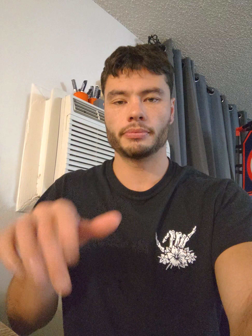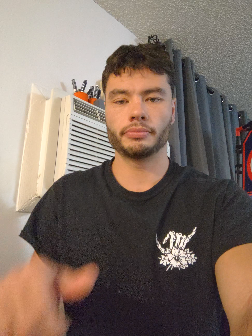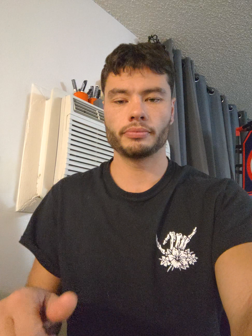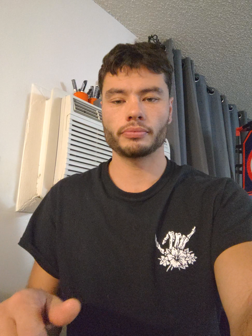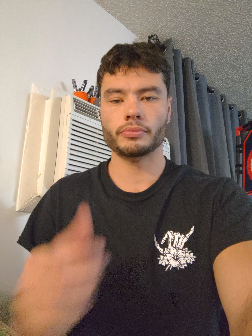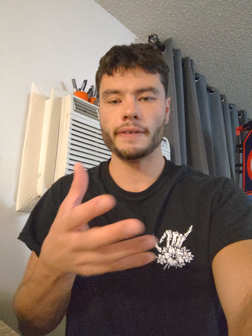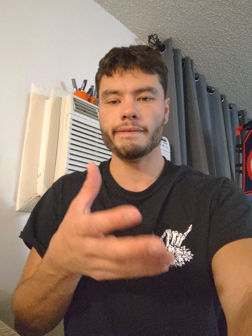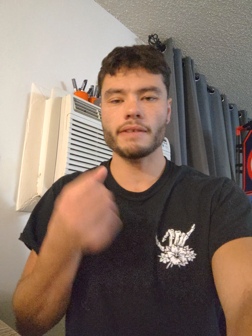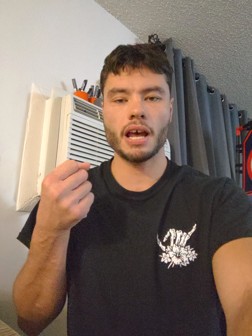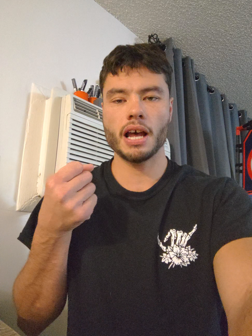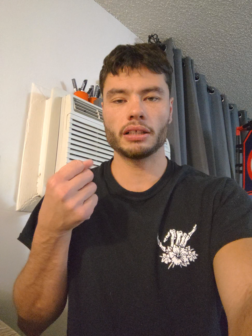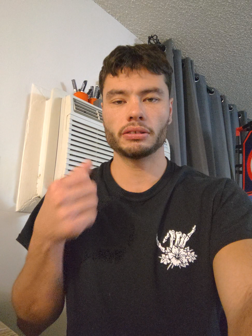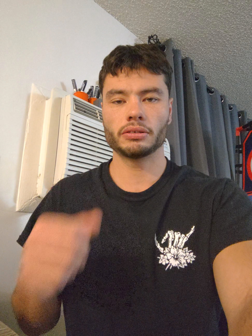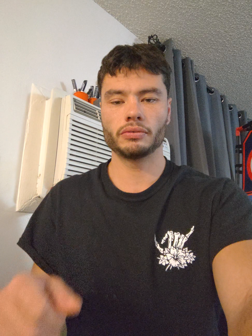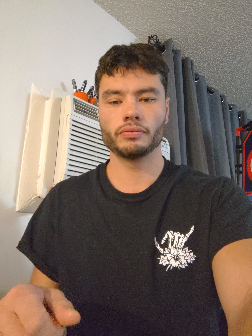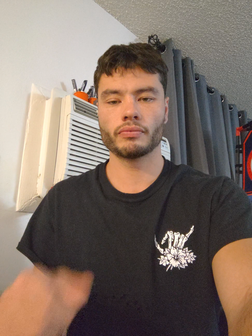fast